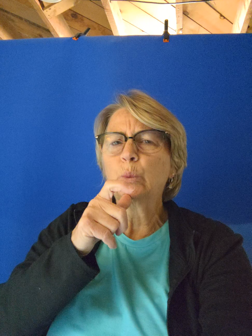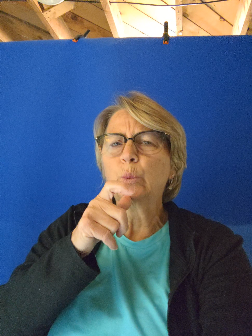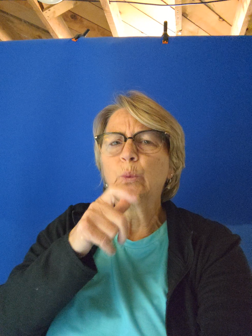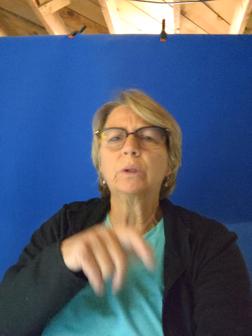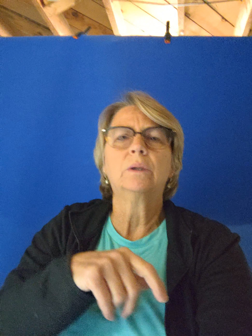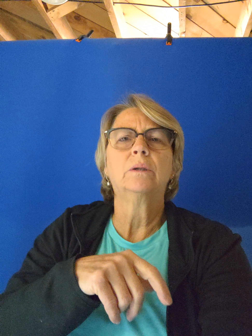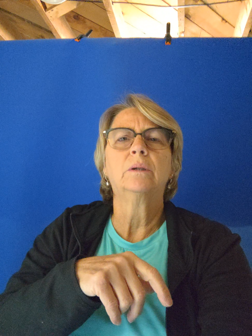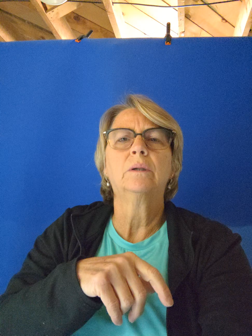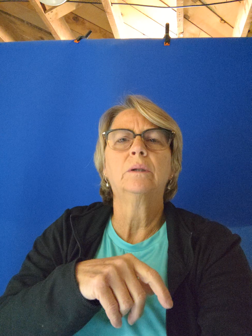who